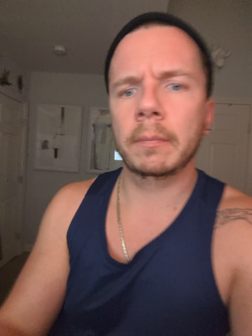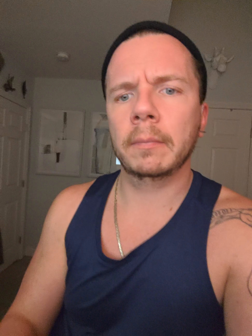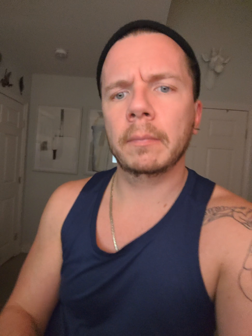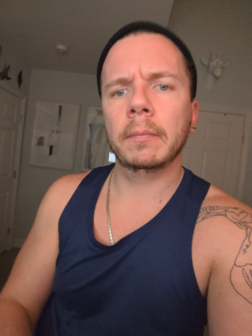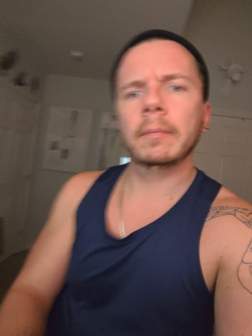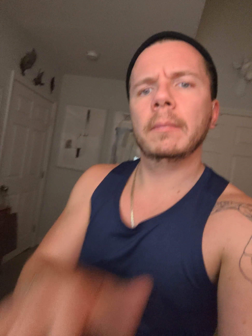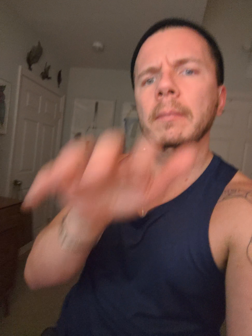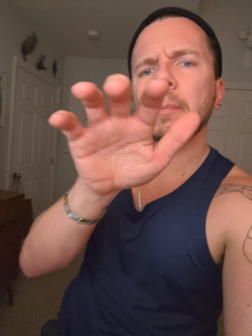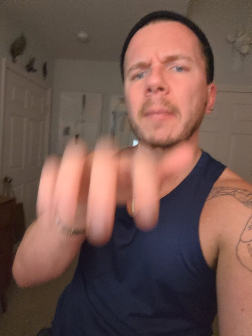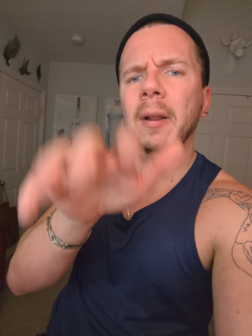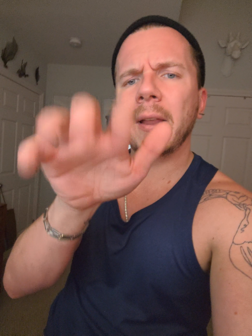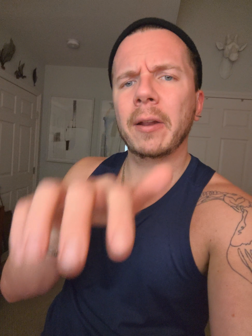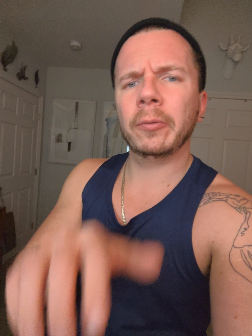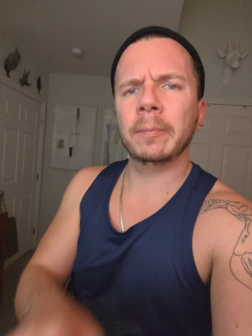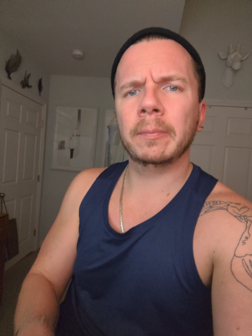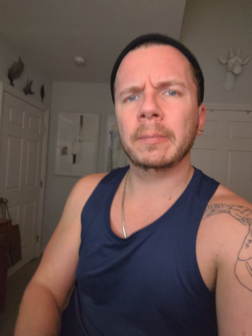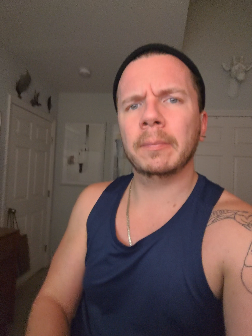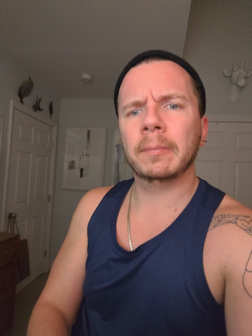alligator